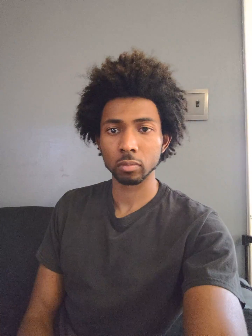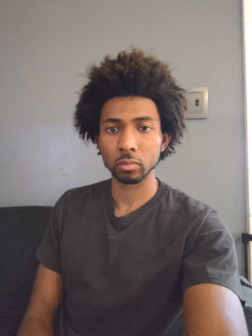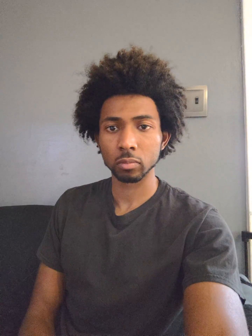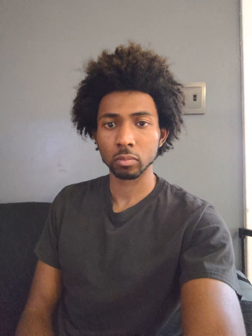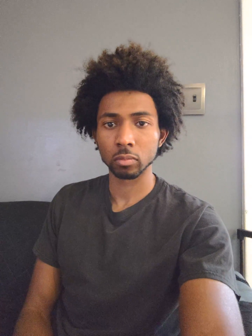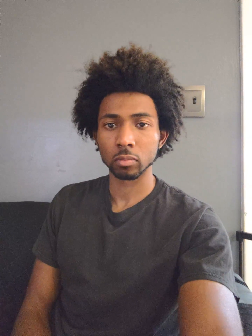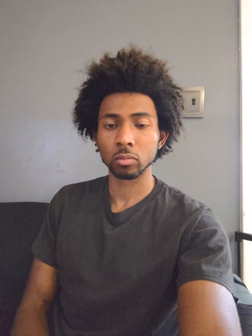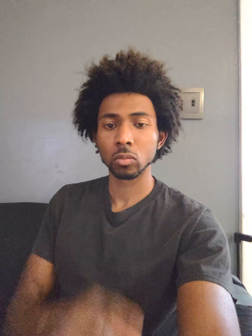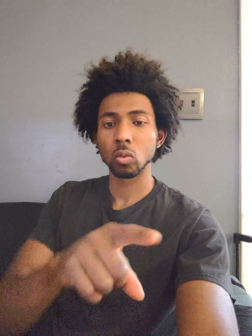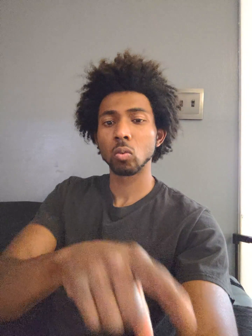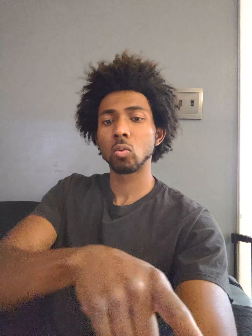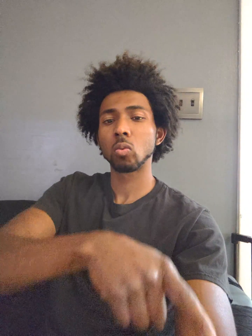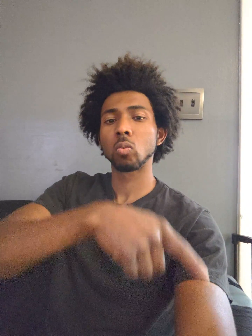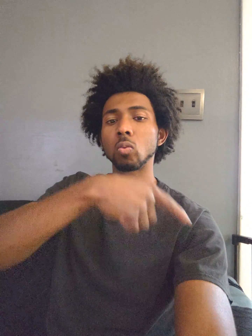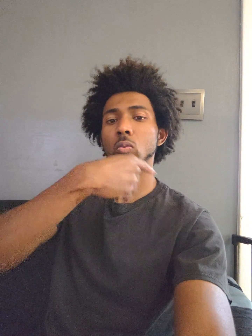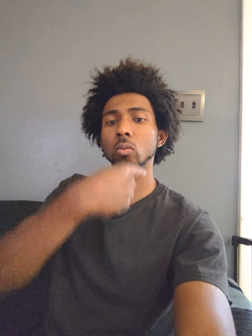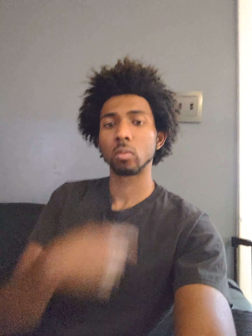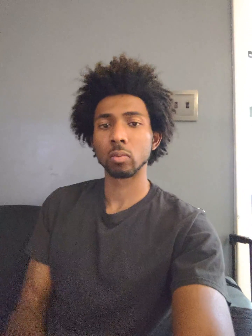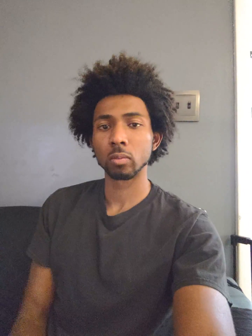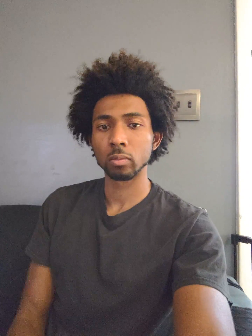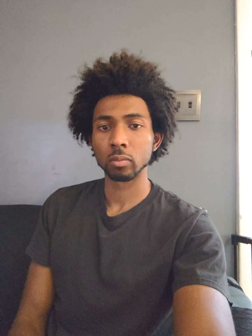long